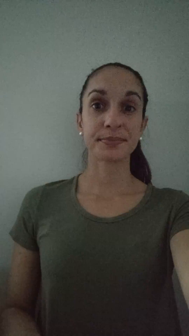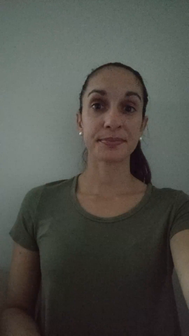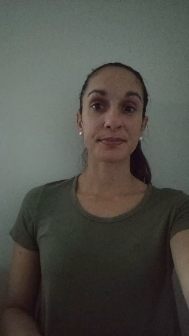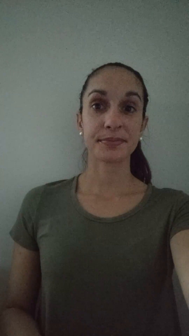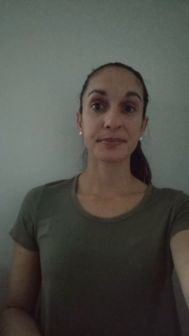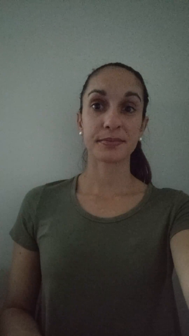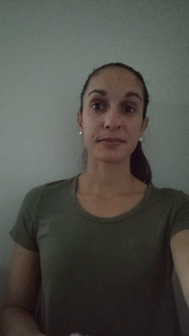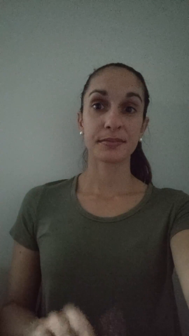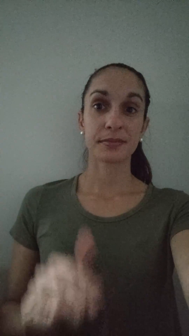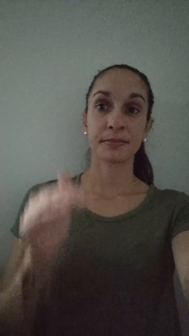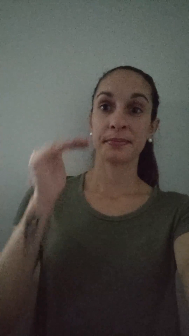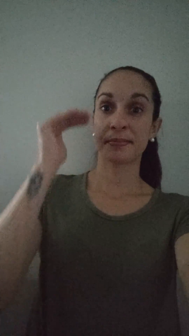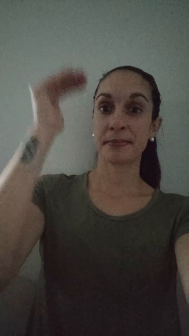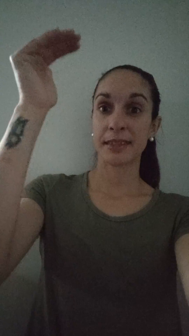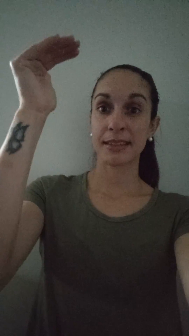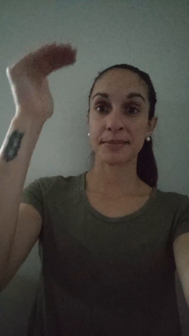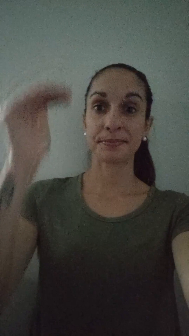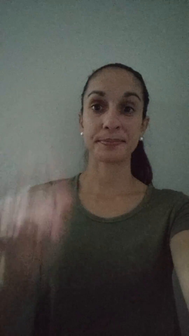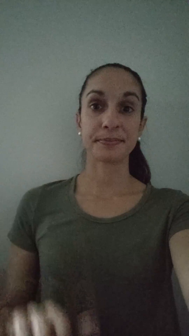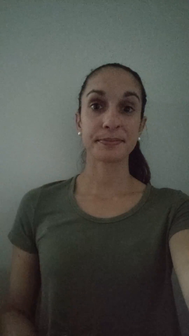big